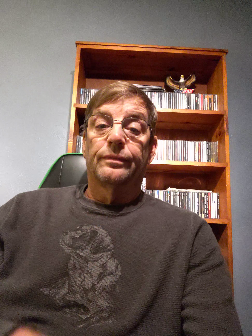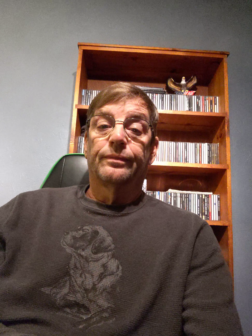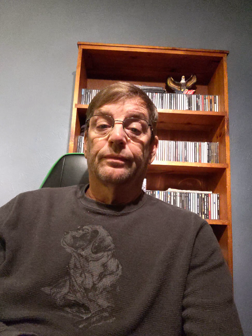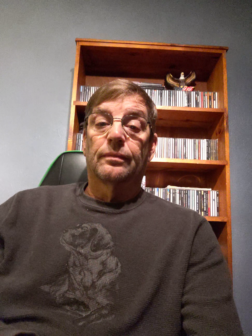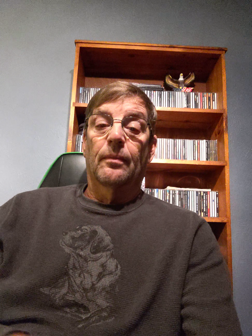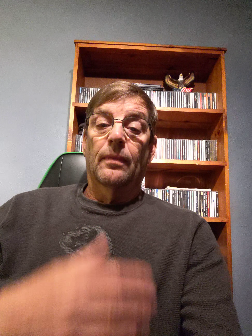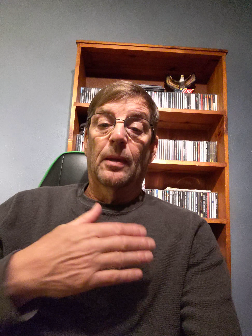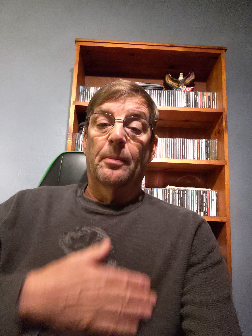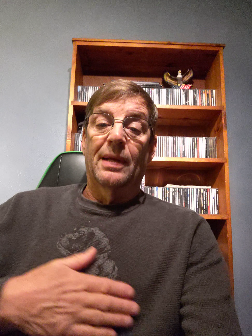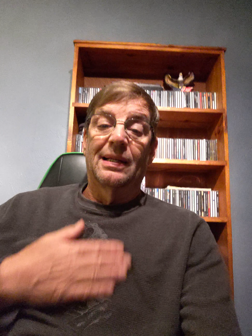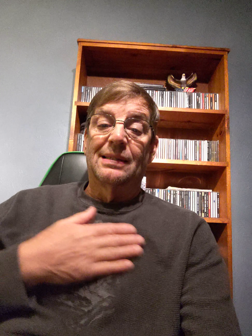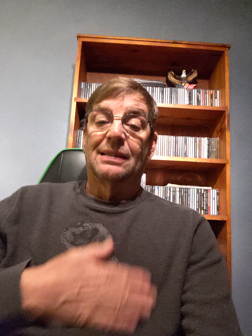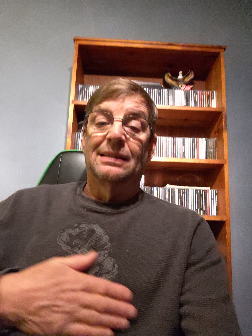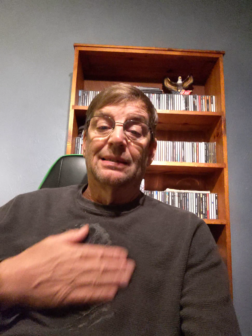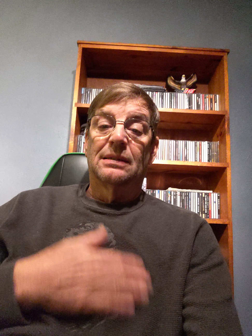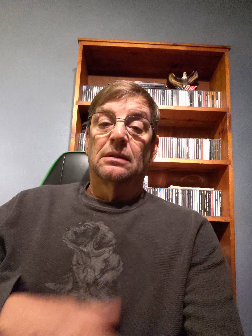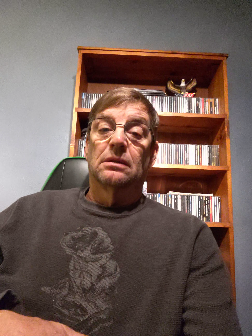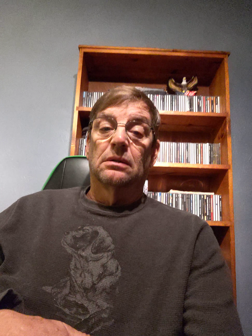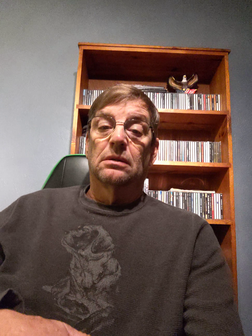please